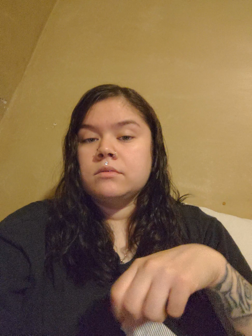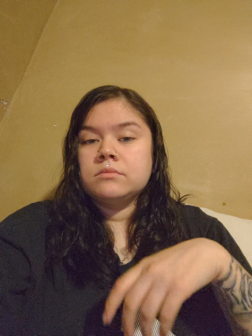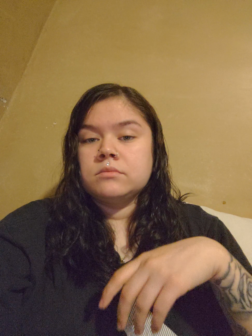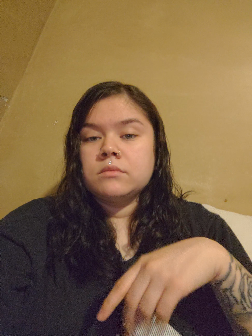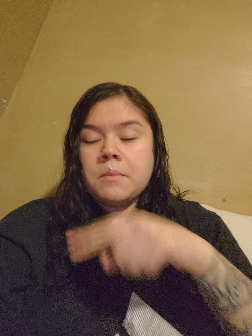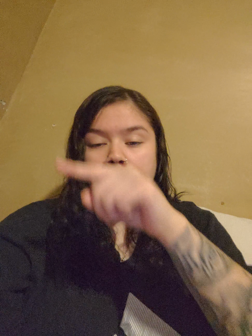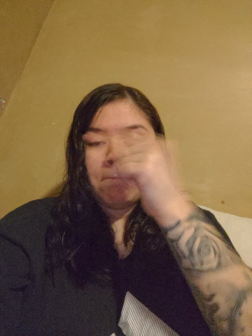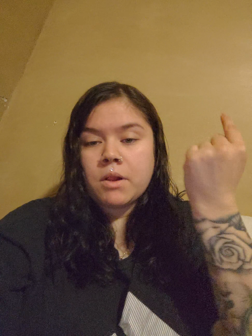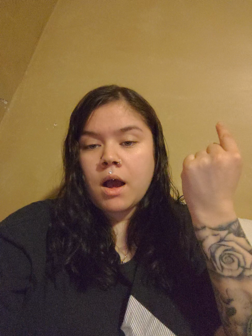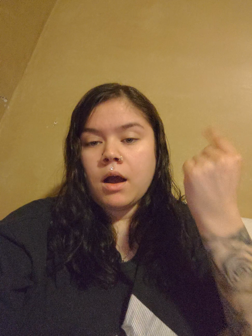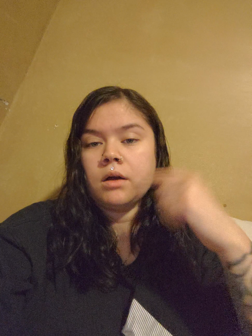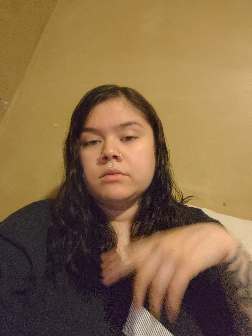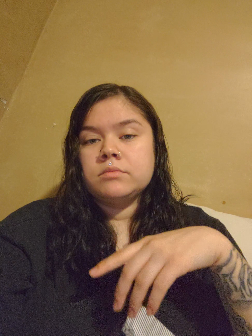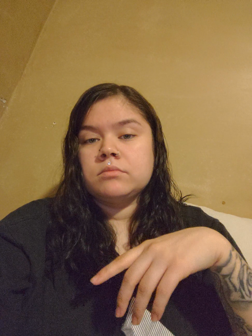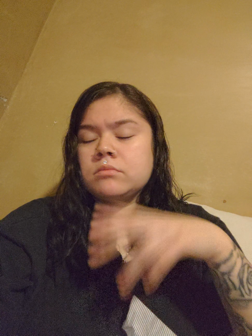black